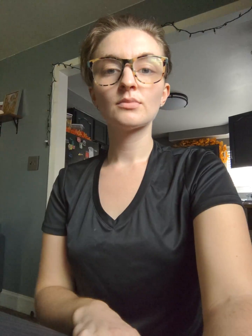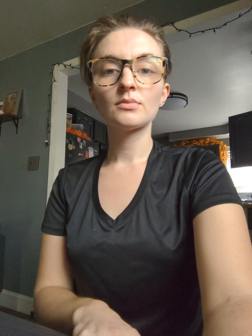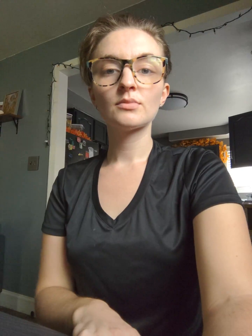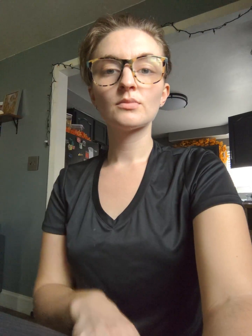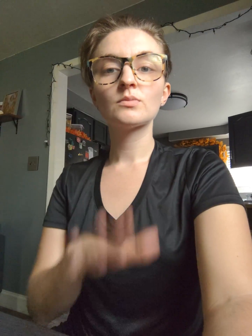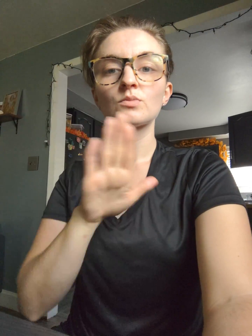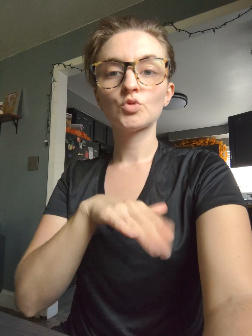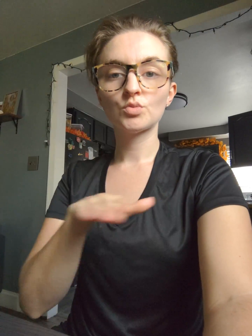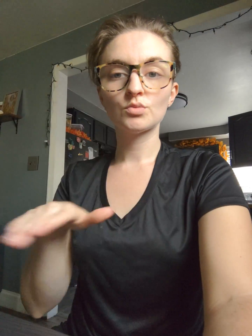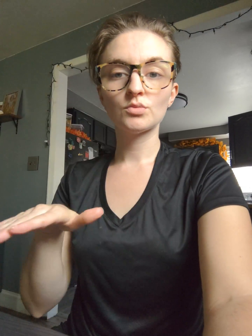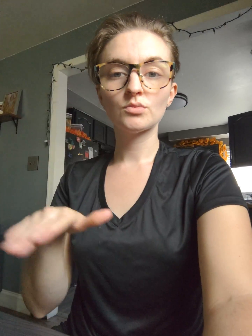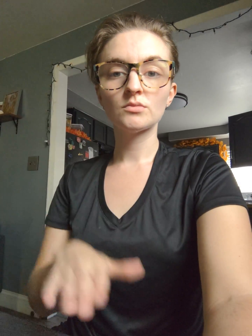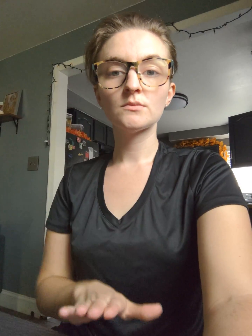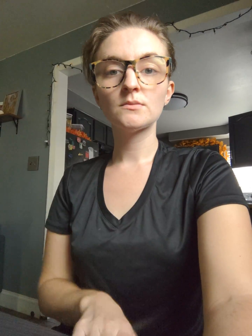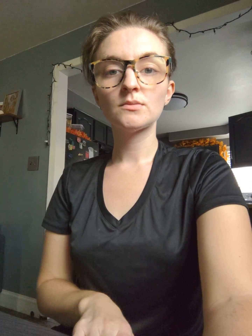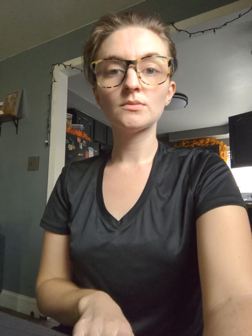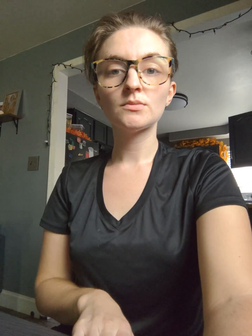children